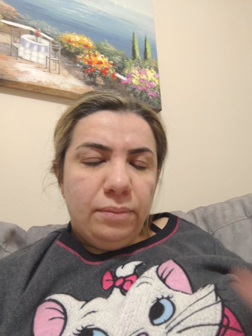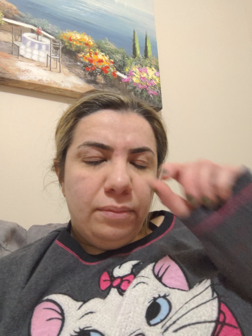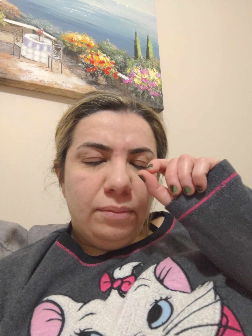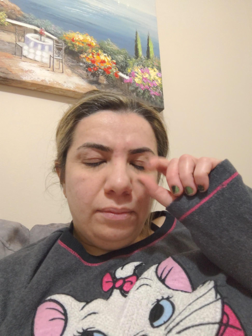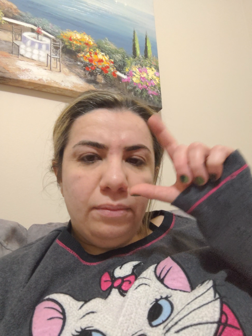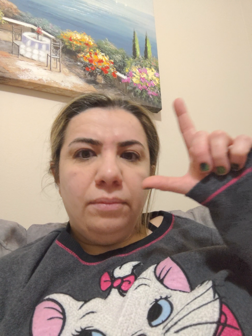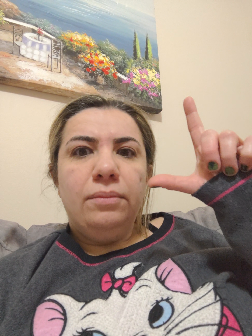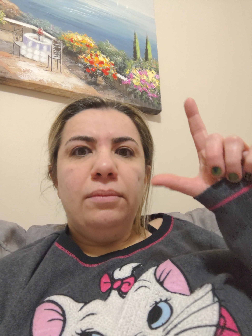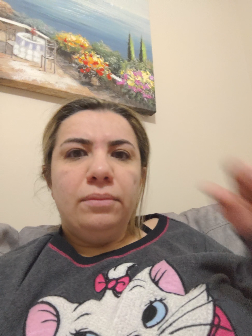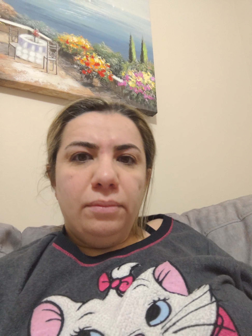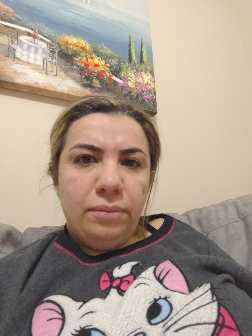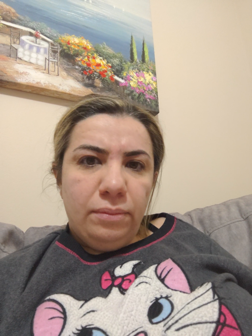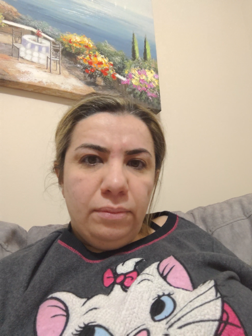wake